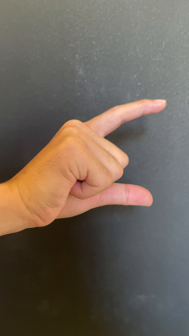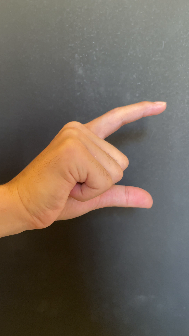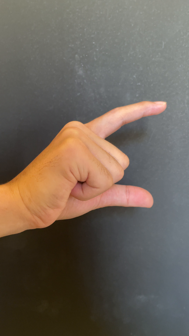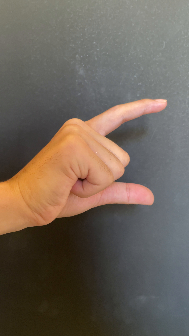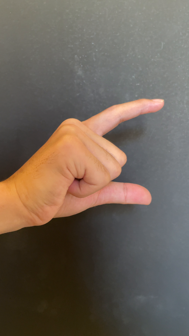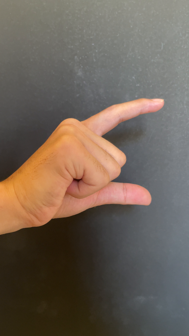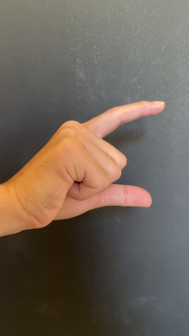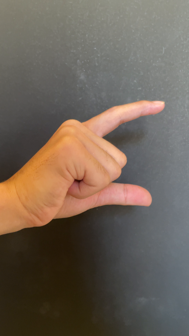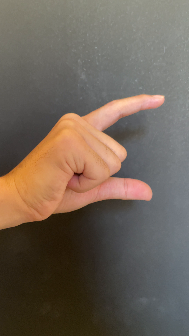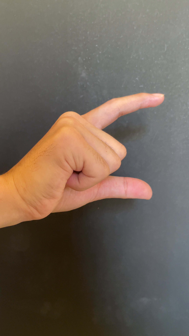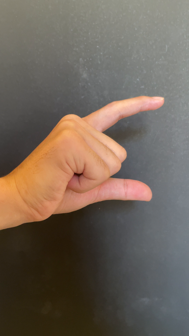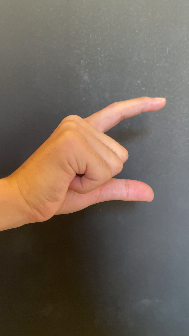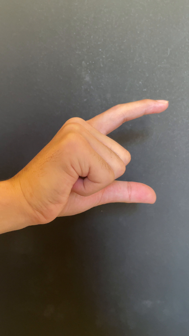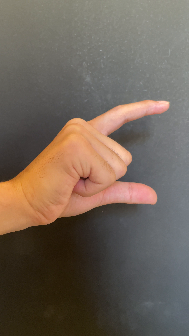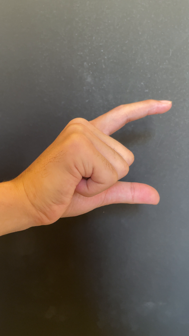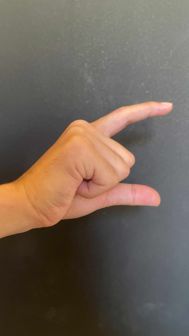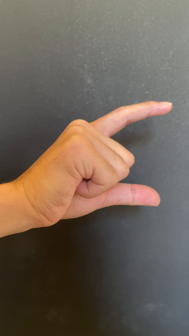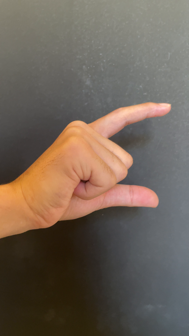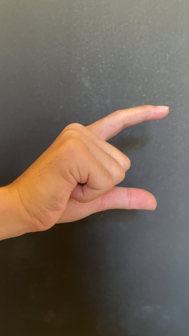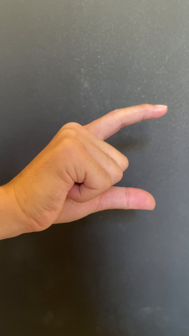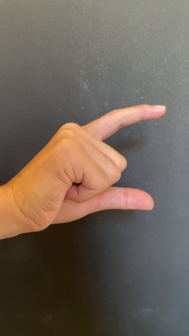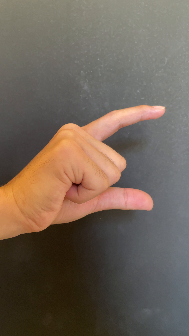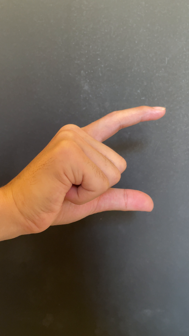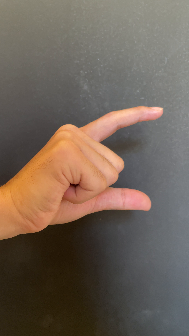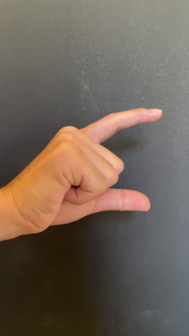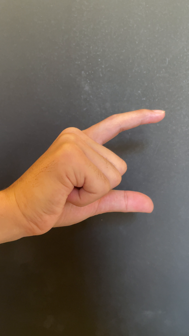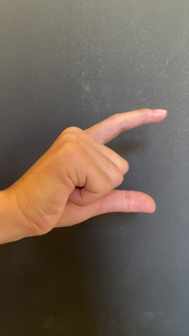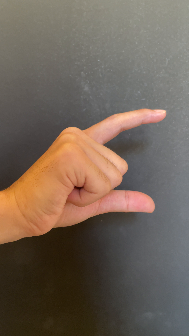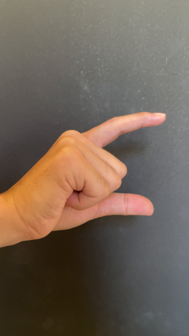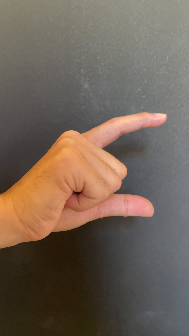ख